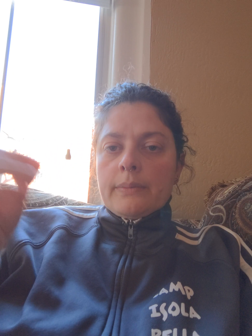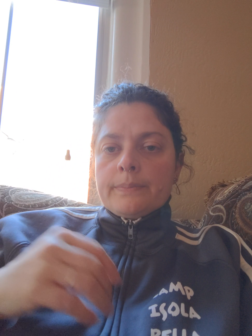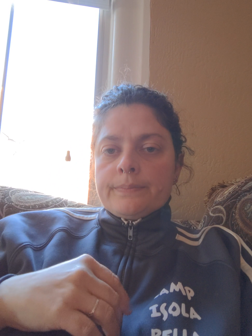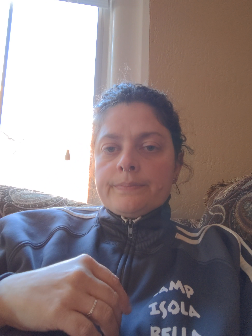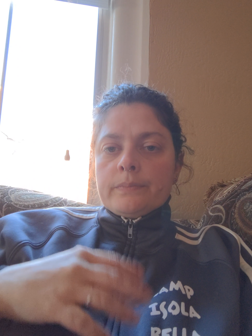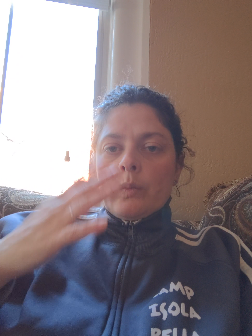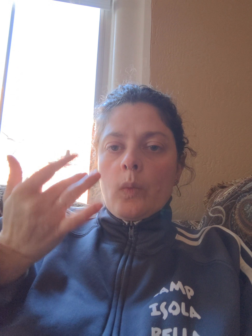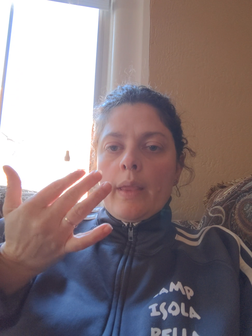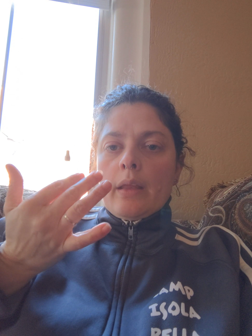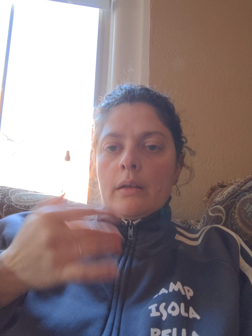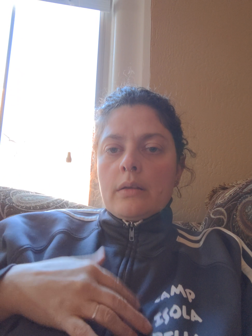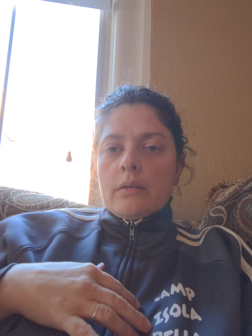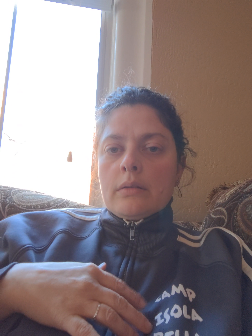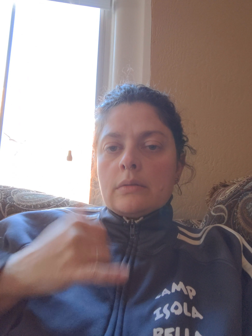wait